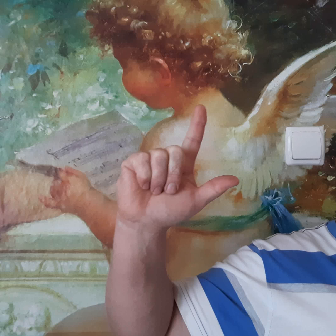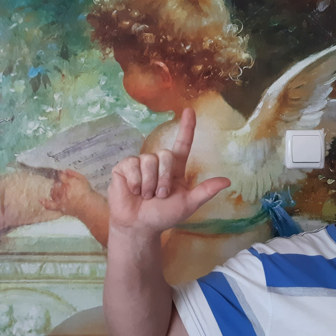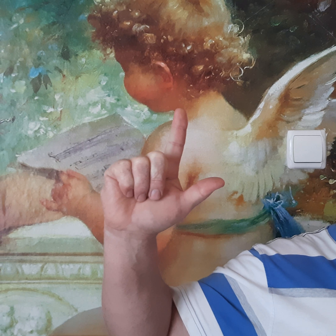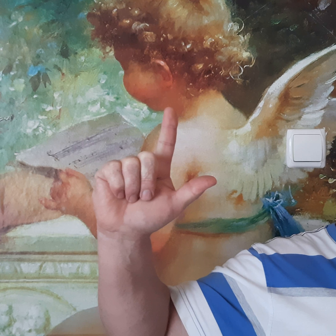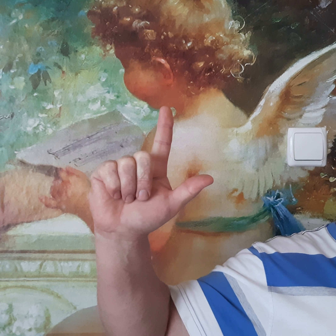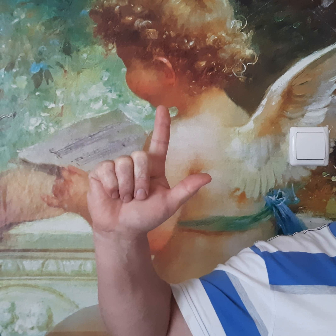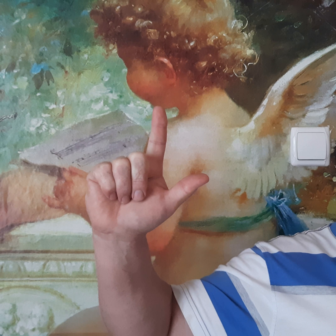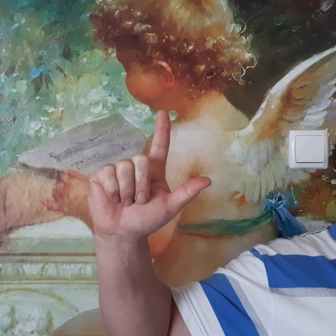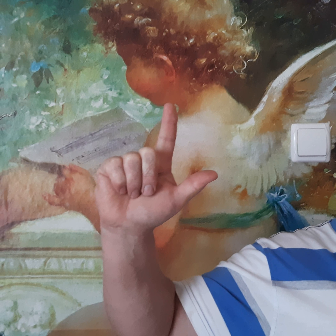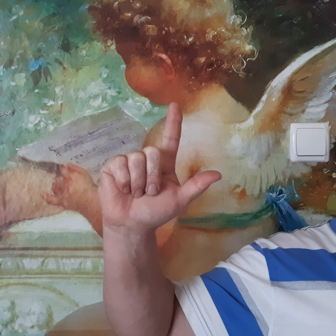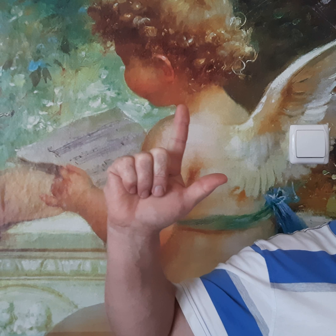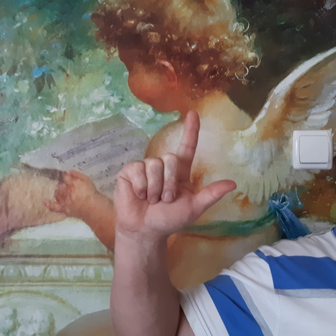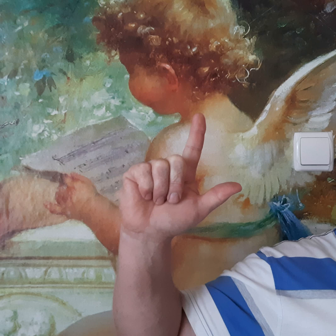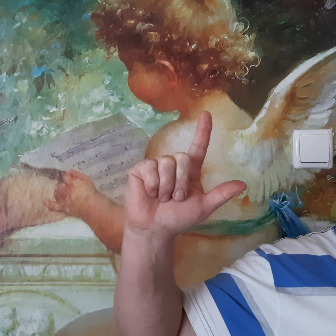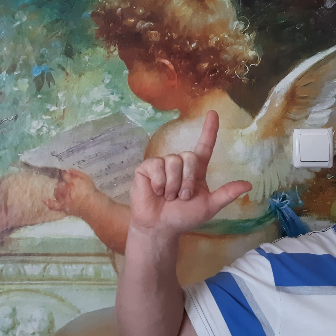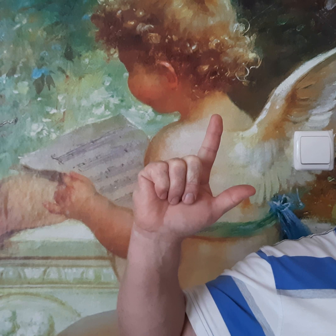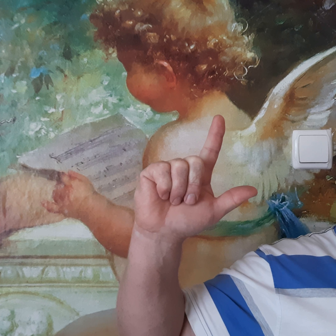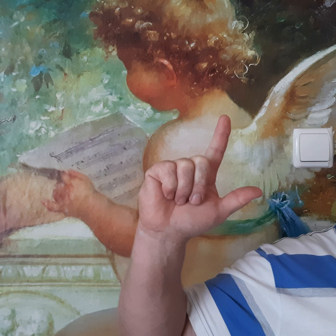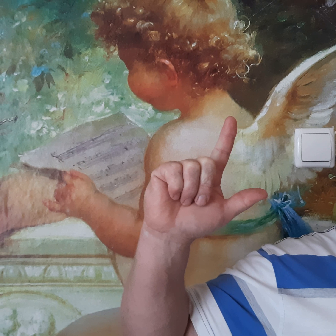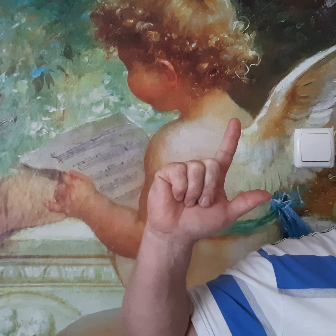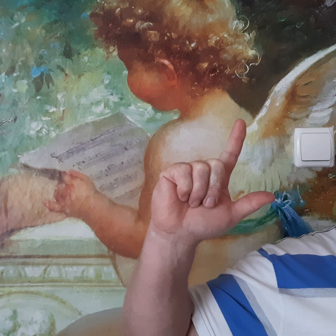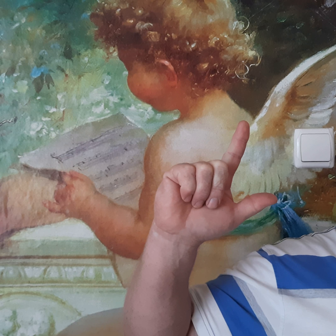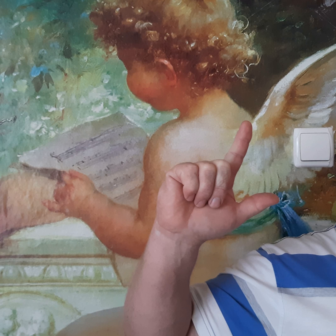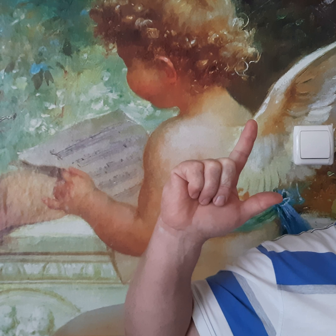Ь